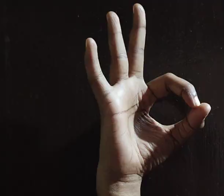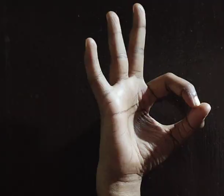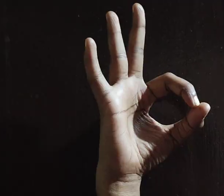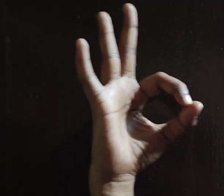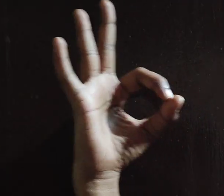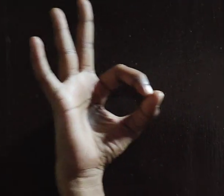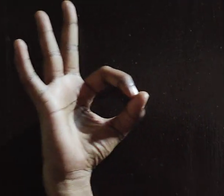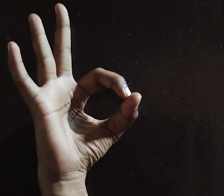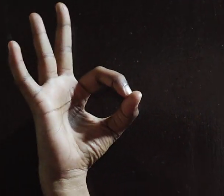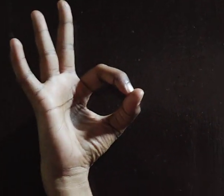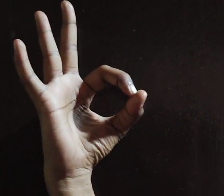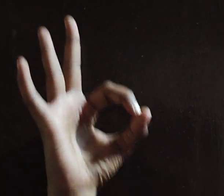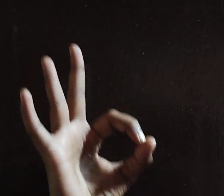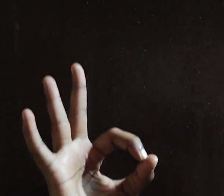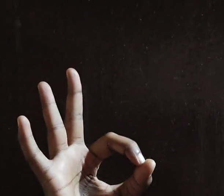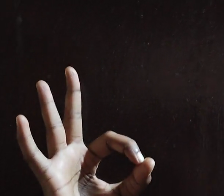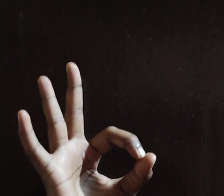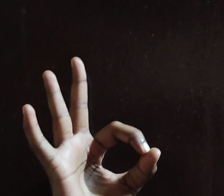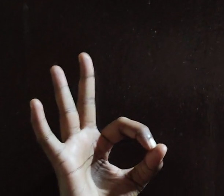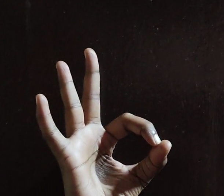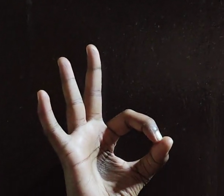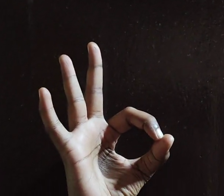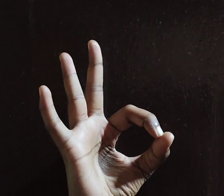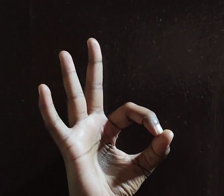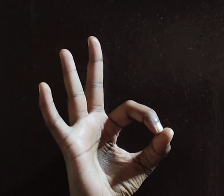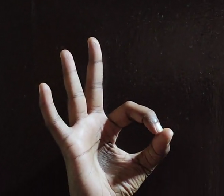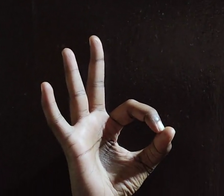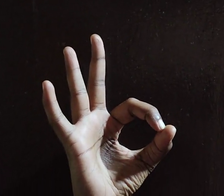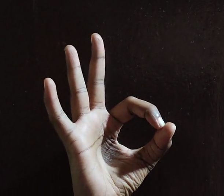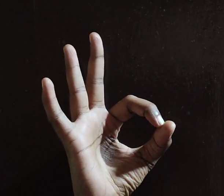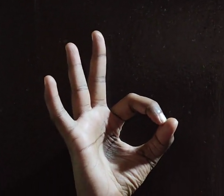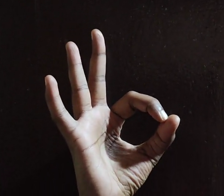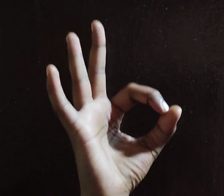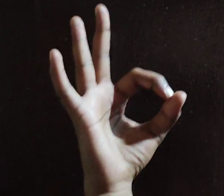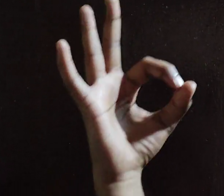ഔ